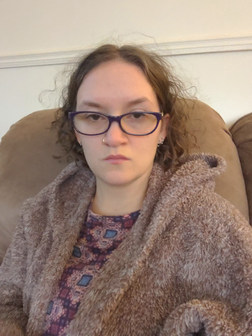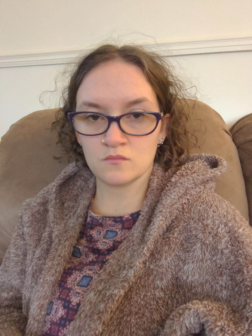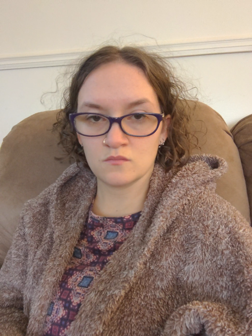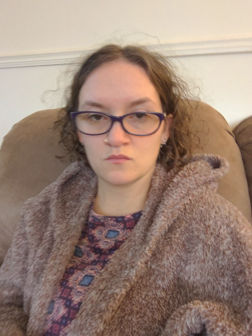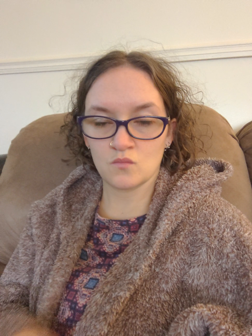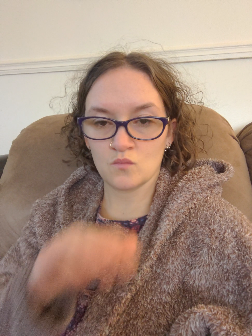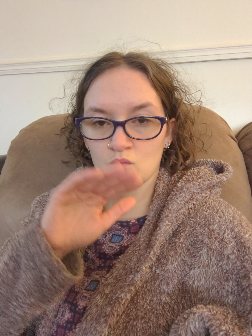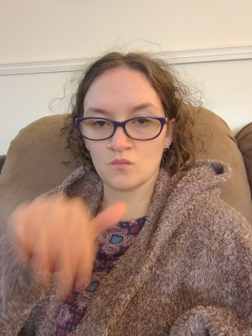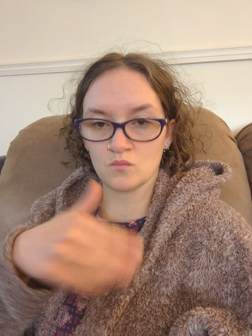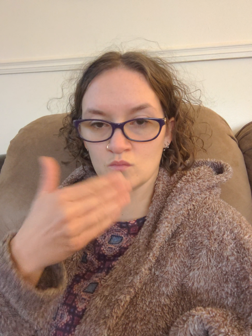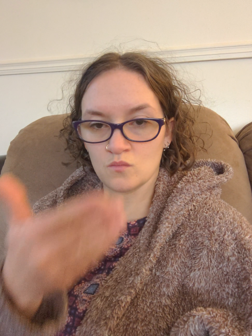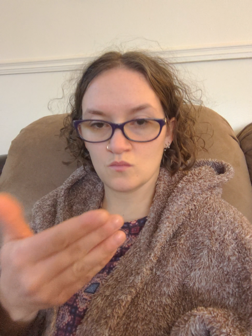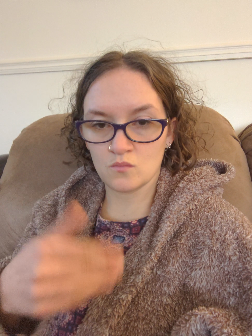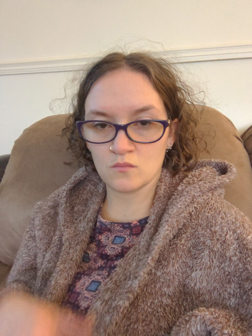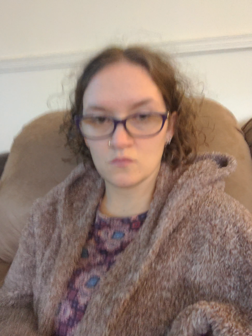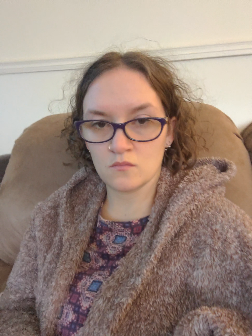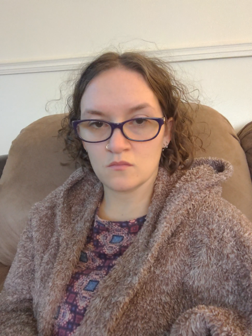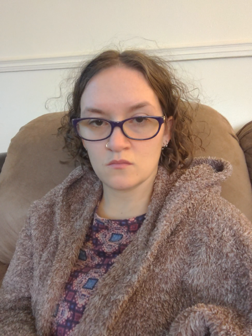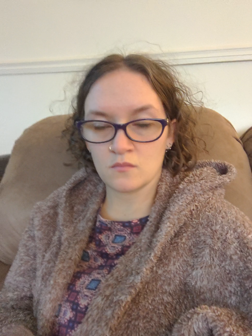all